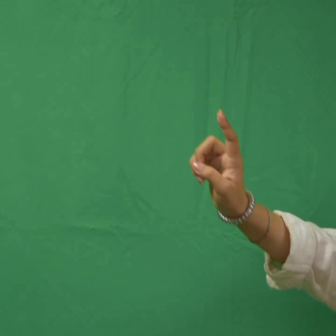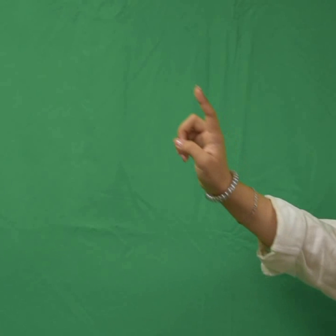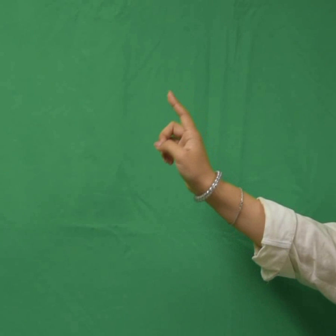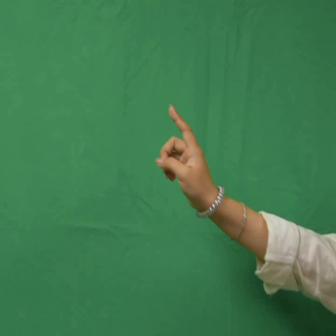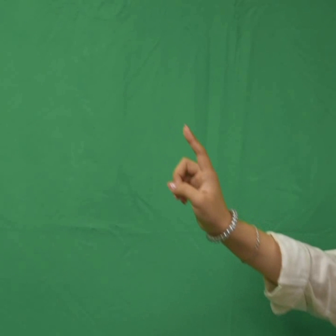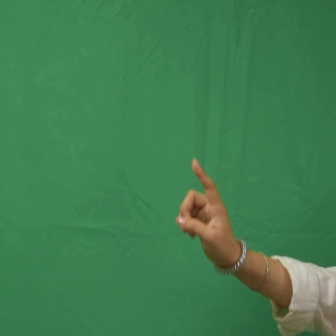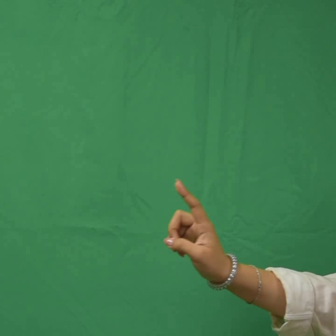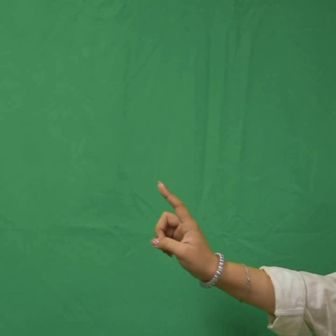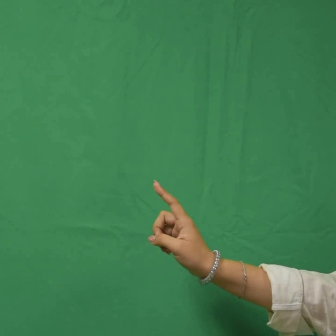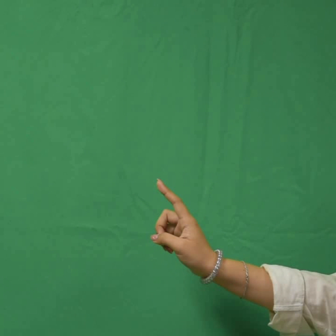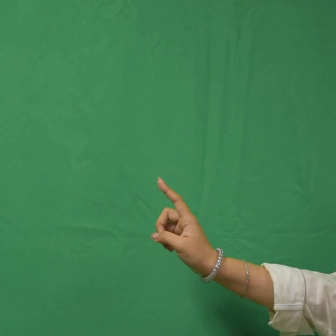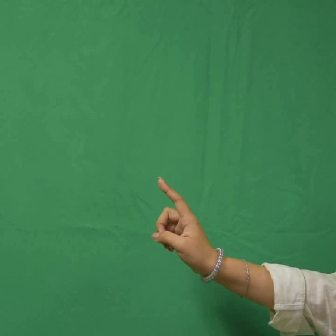Z